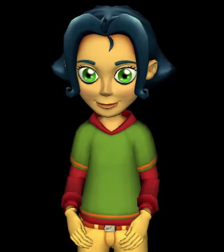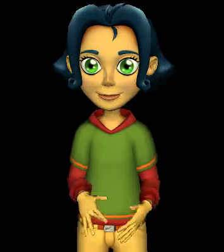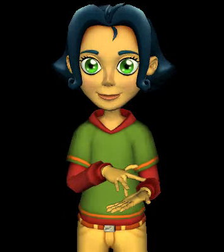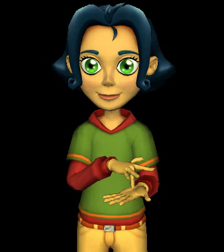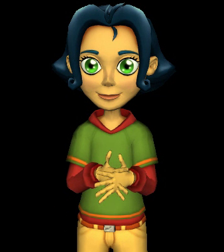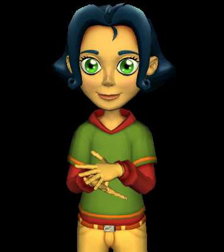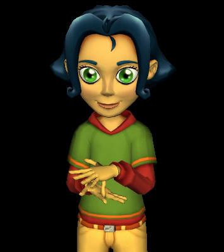كل شيء